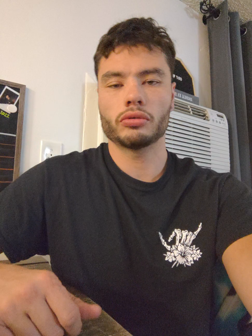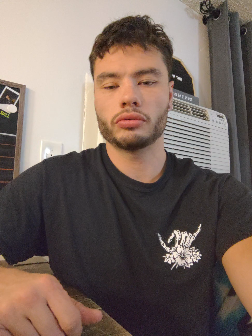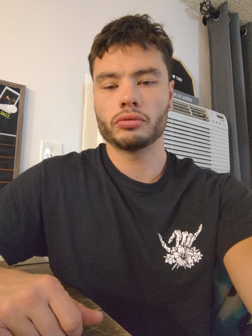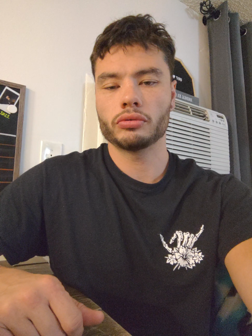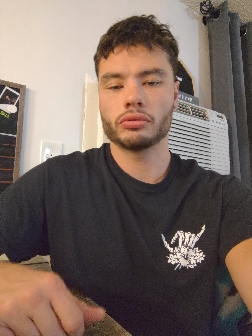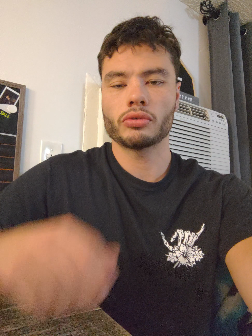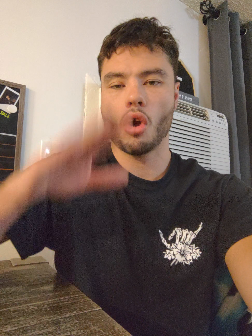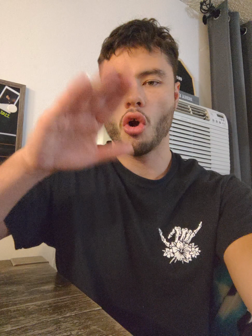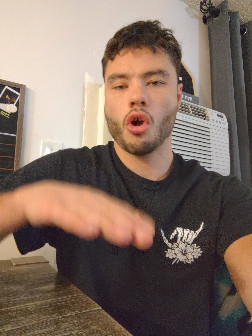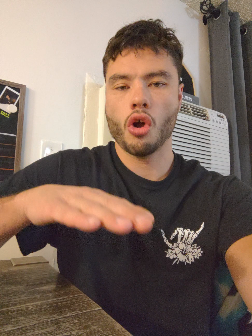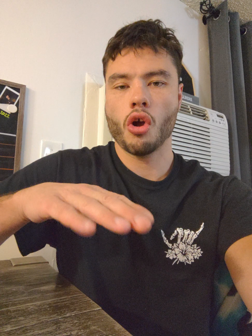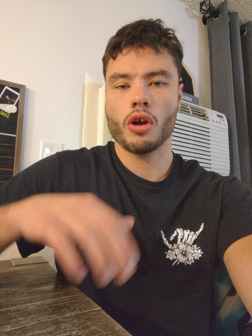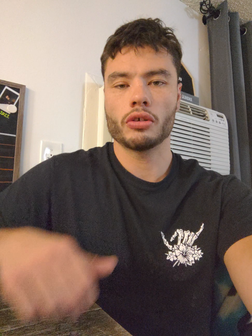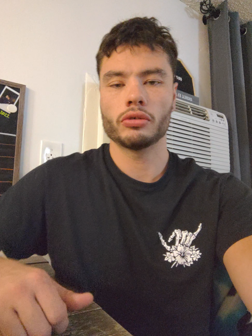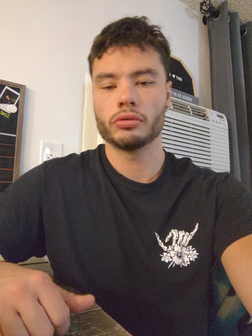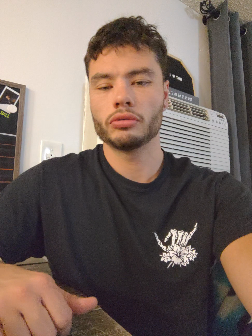on